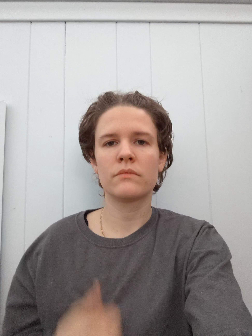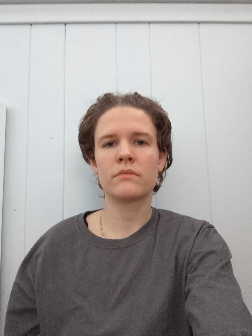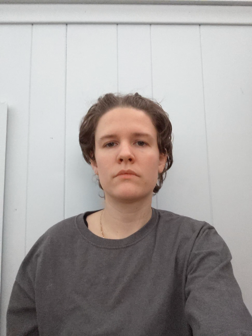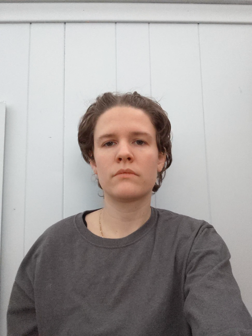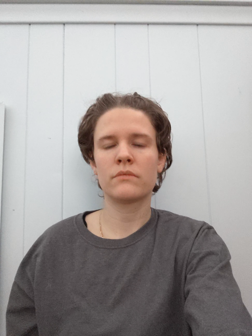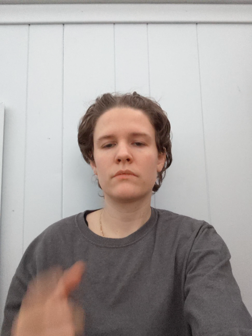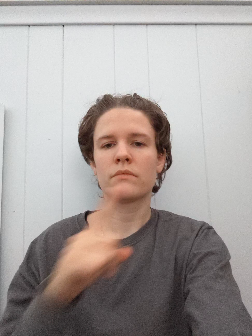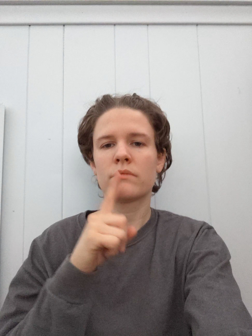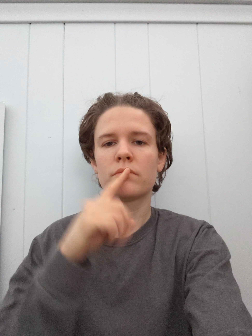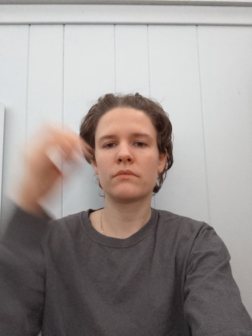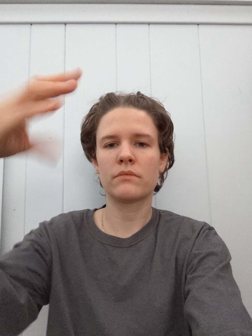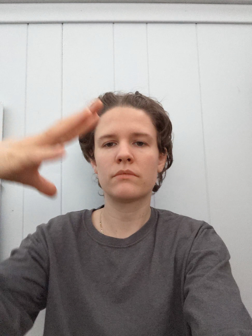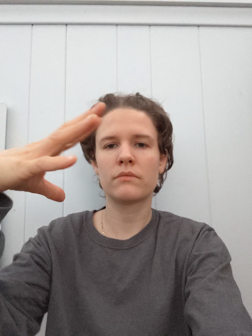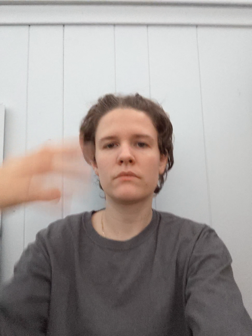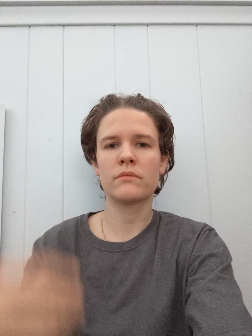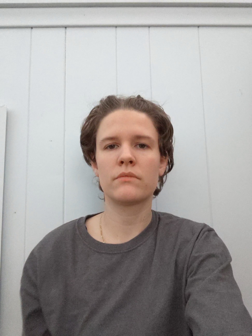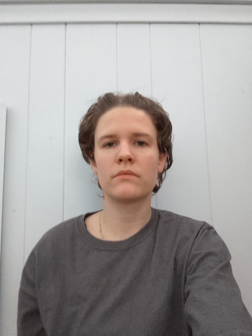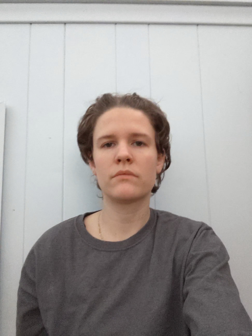lamp